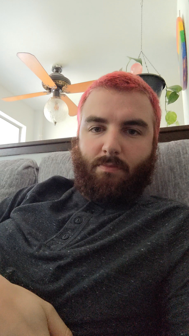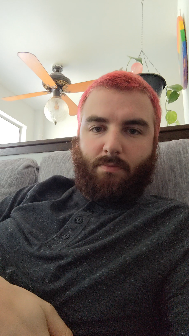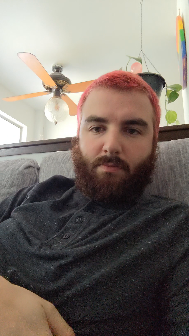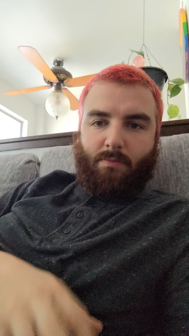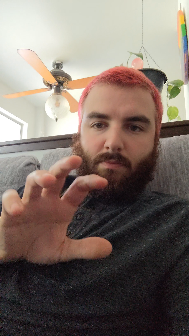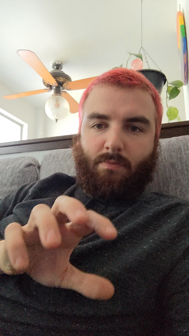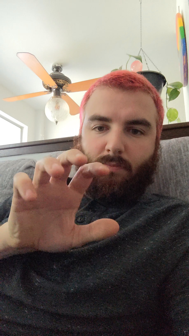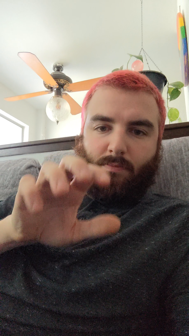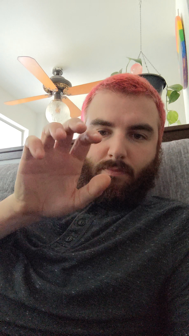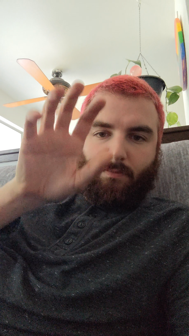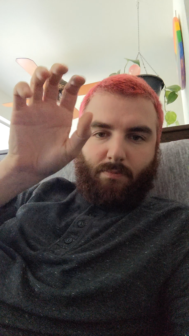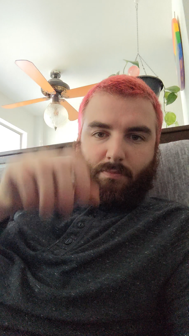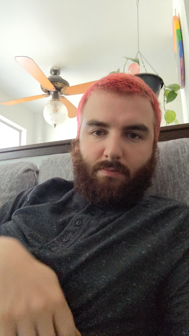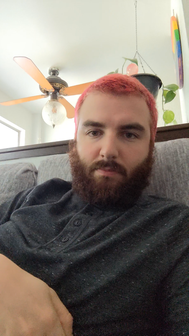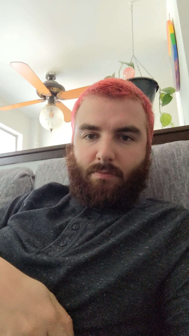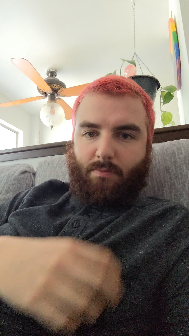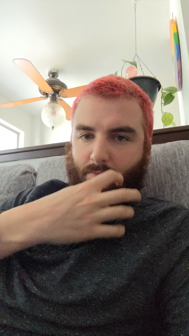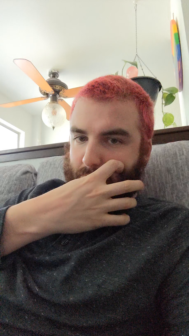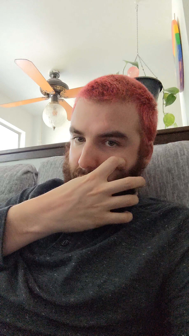climb